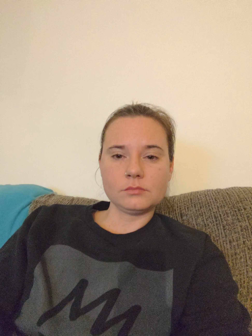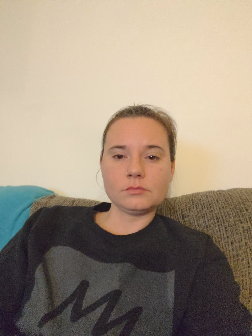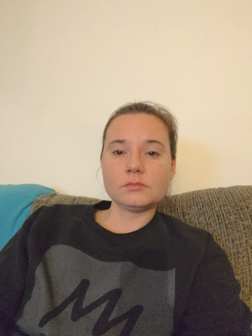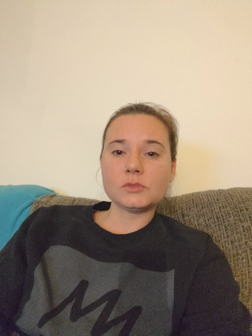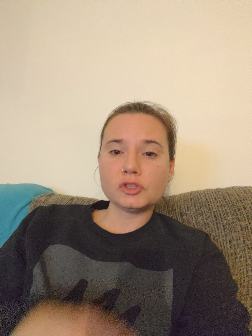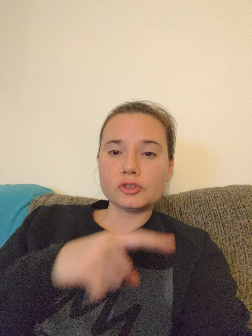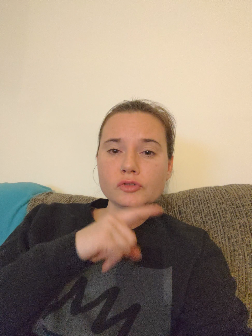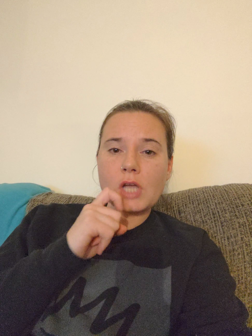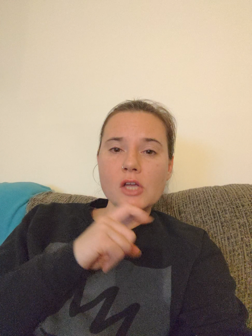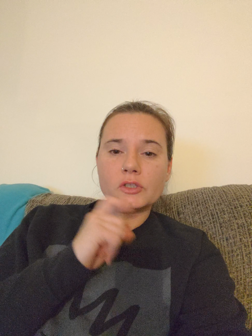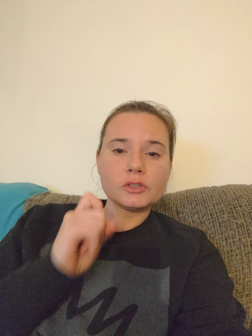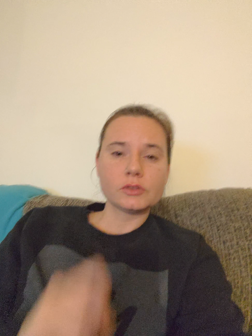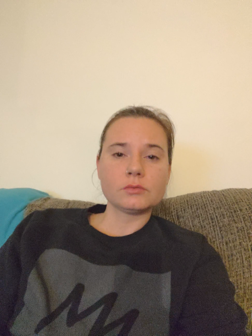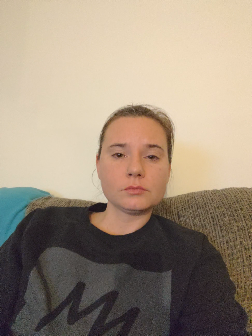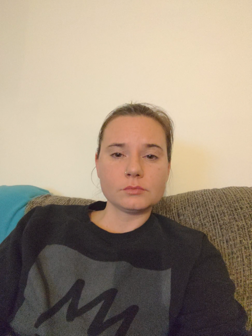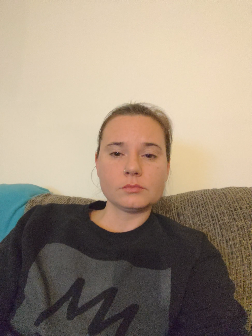dryer